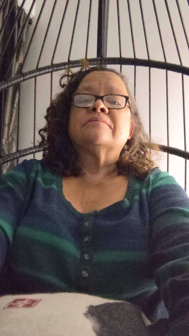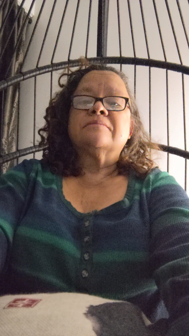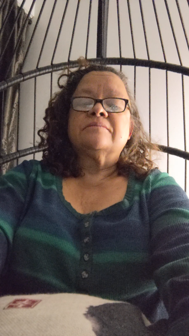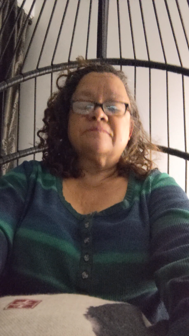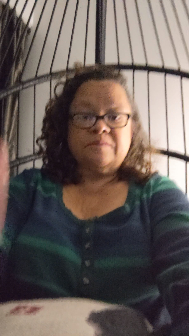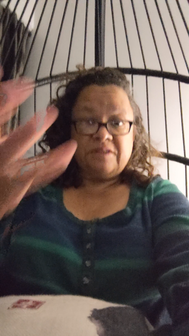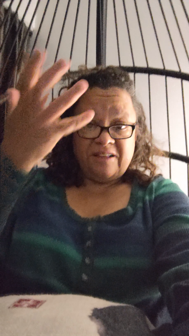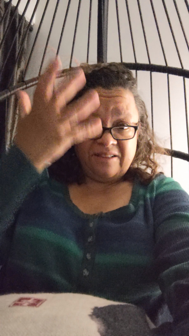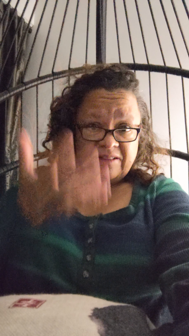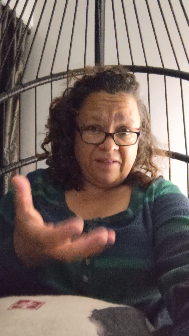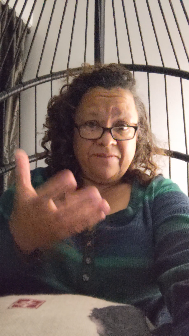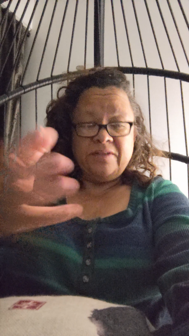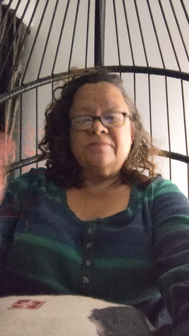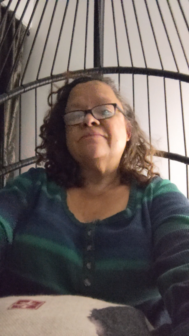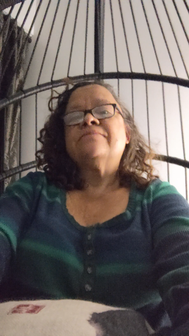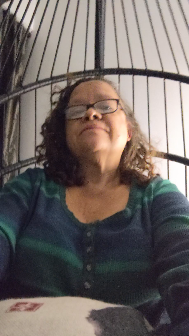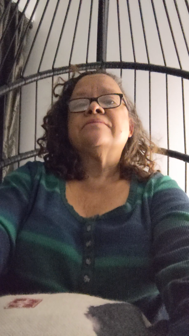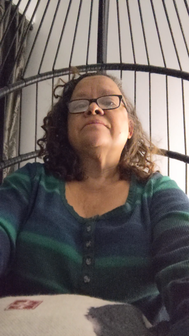heavy